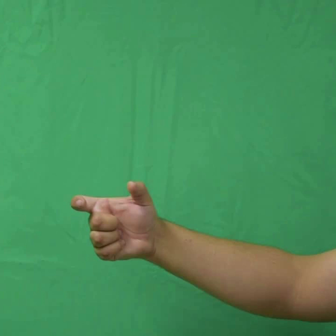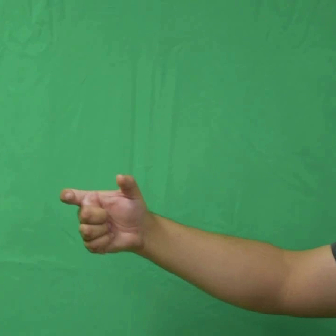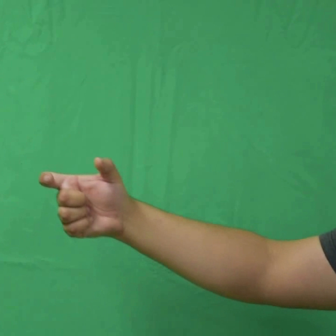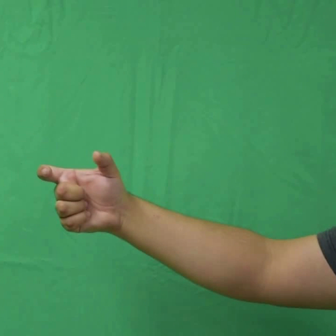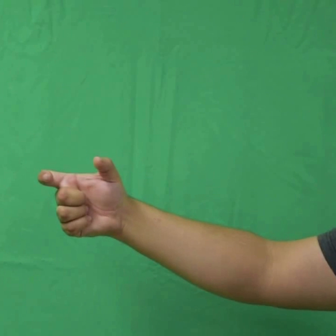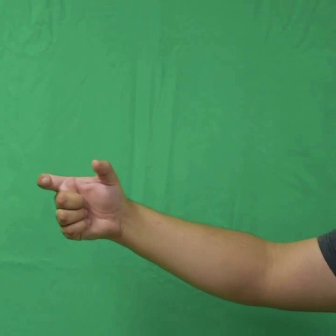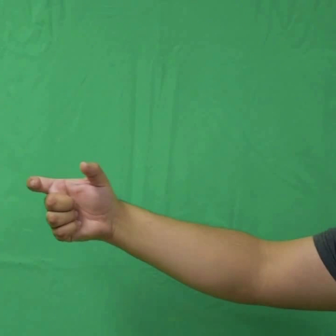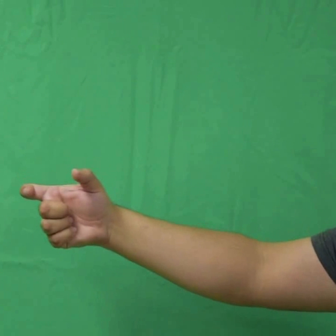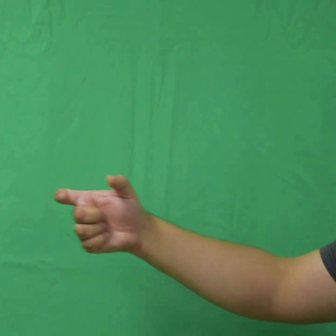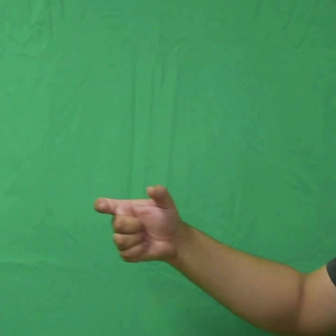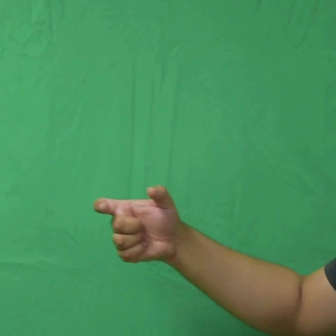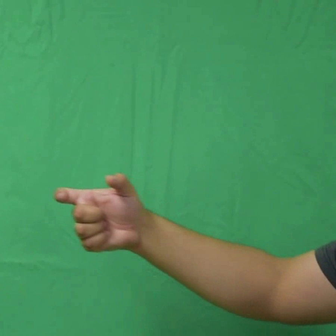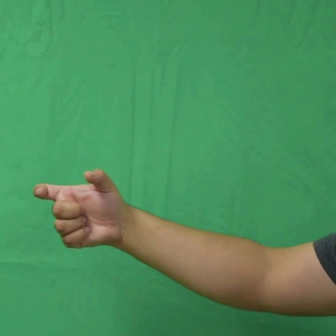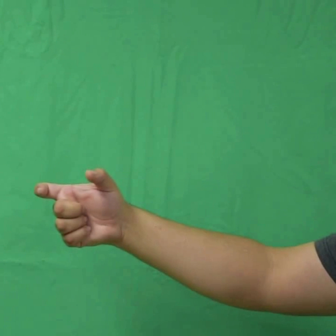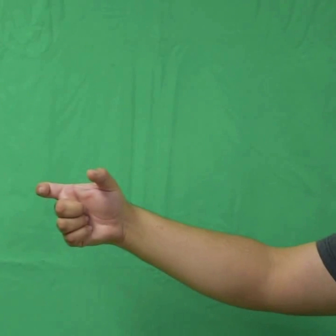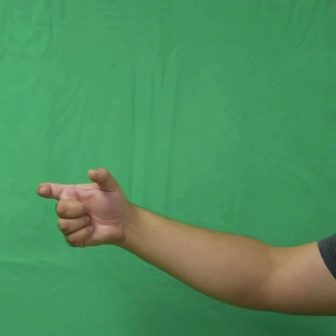X